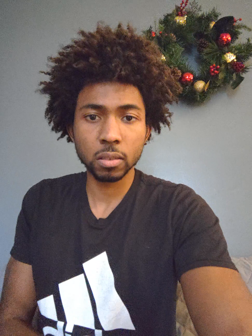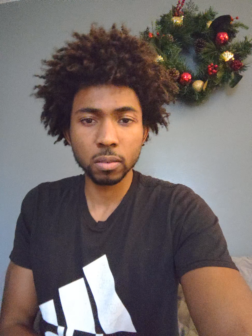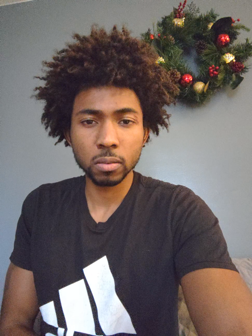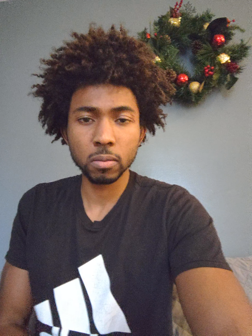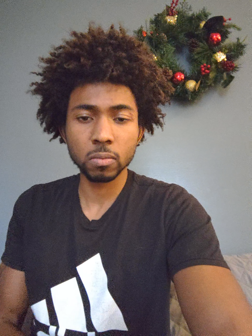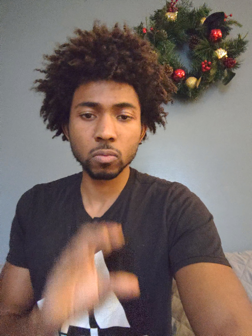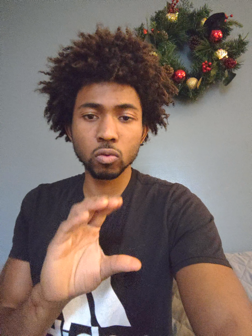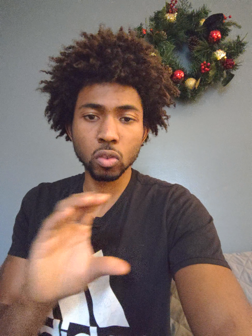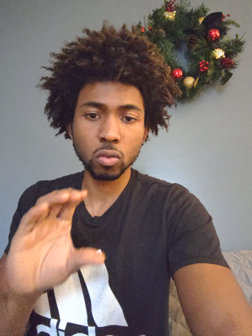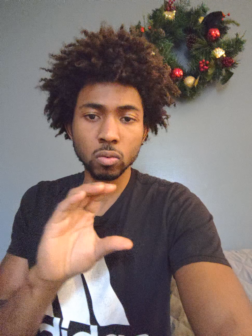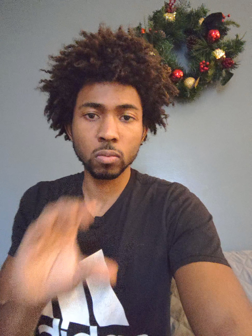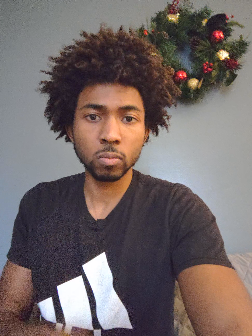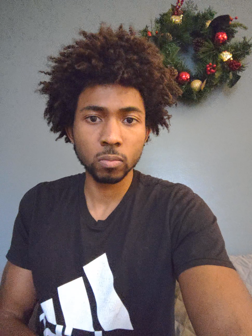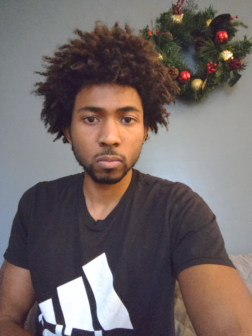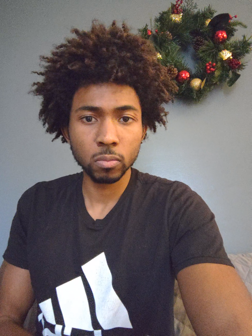chocolate